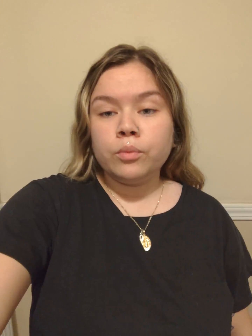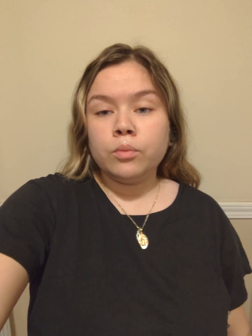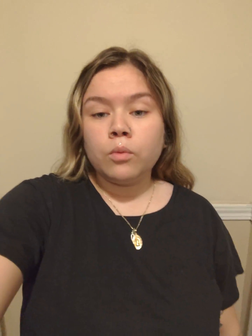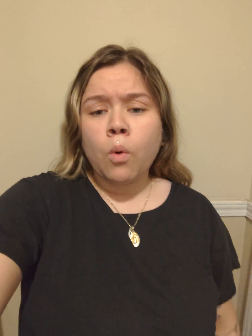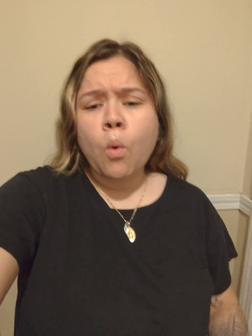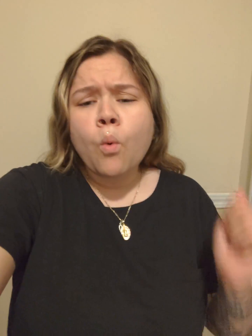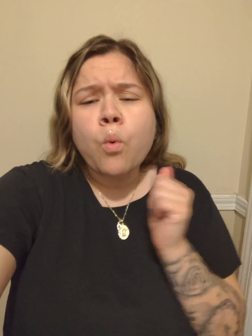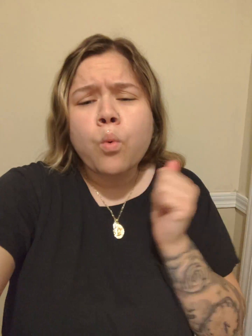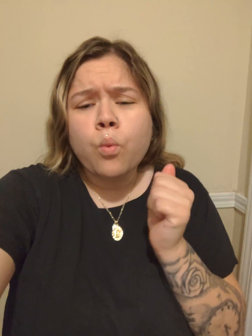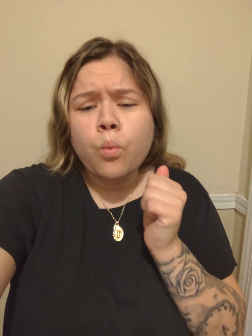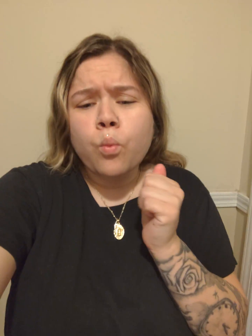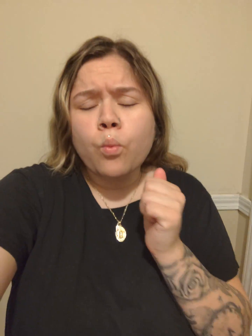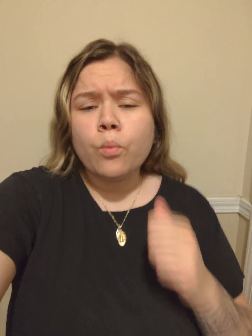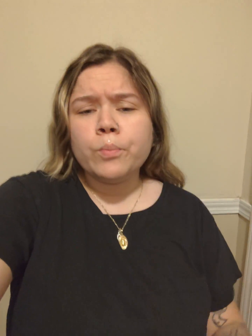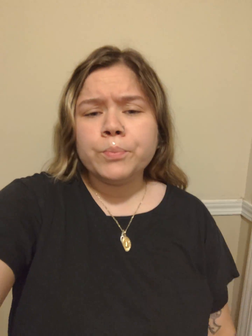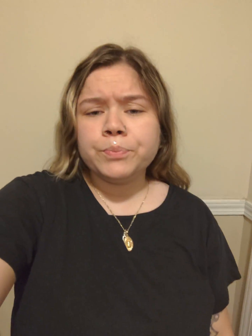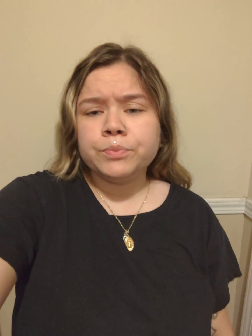cold